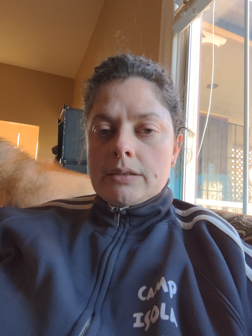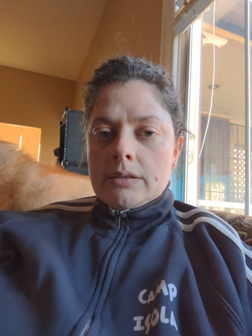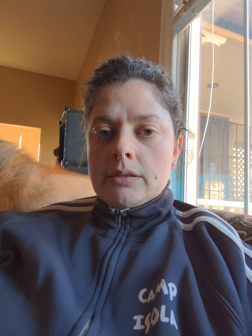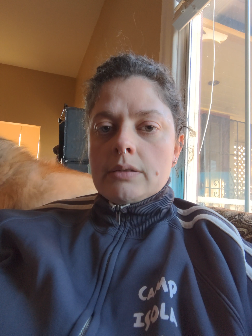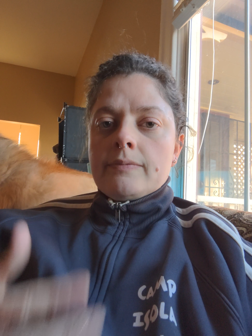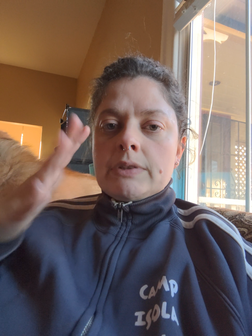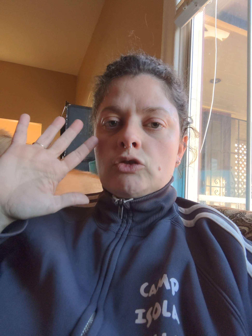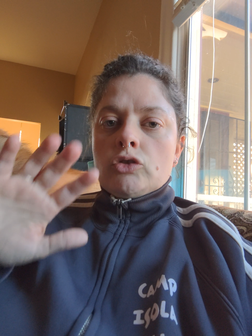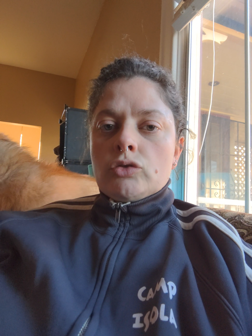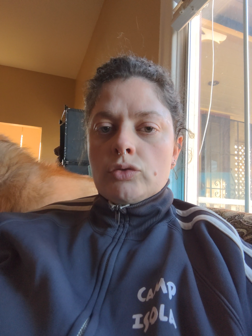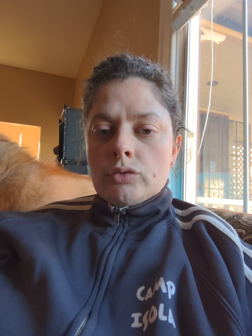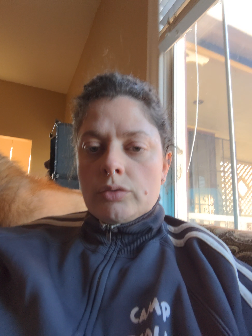finish